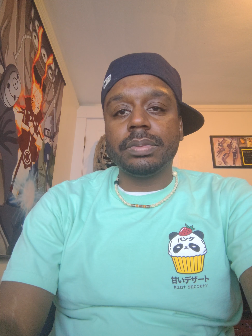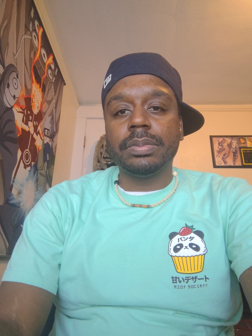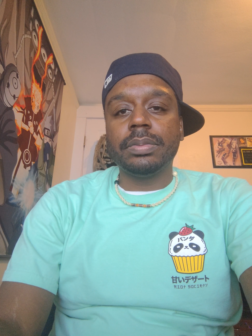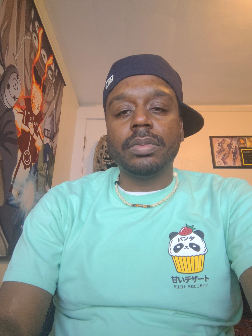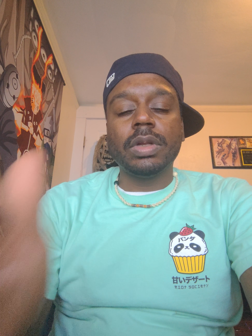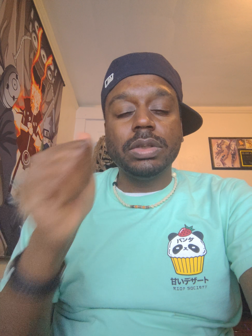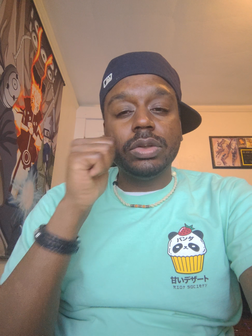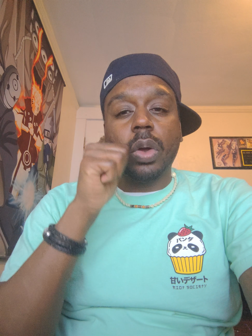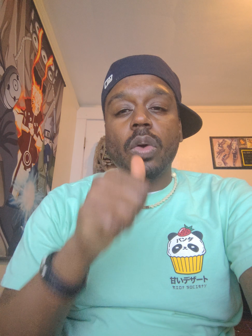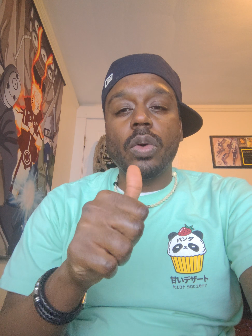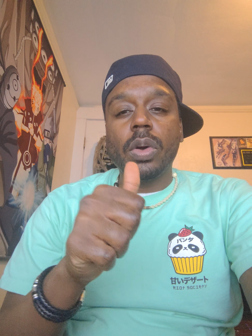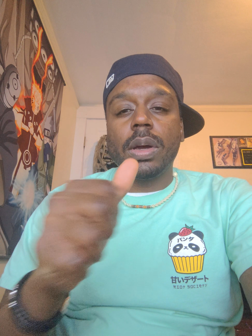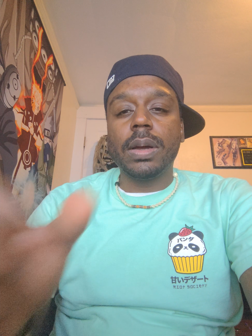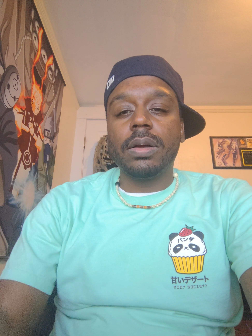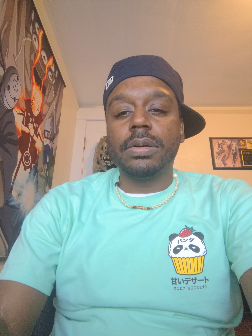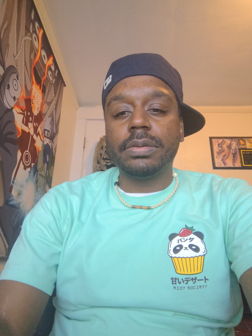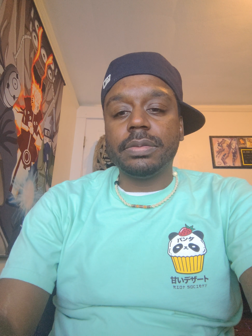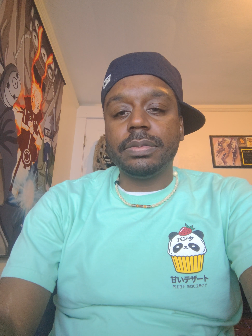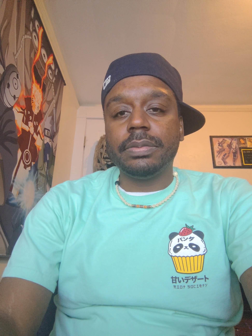girl